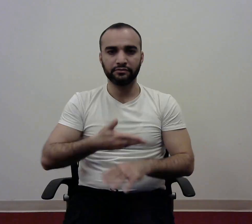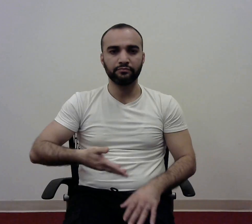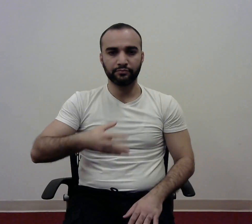biz